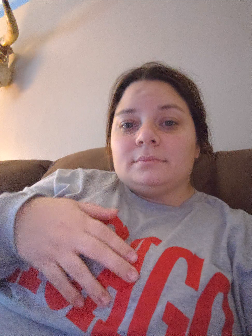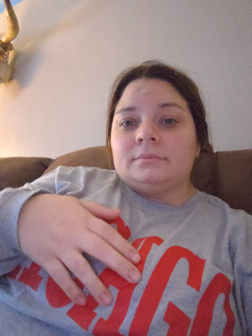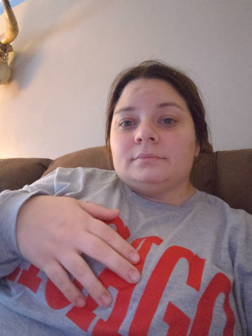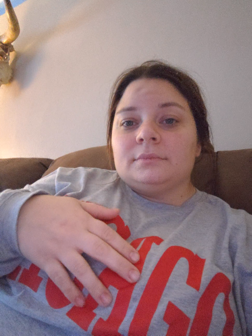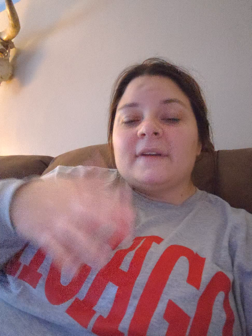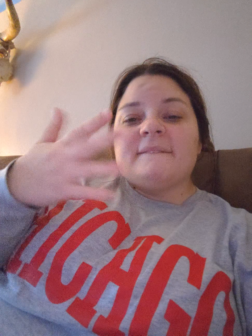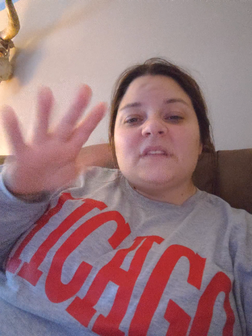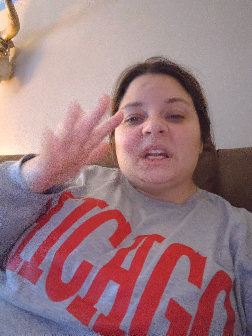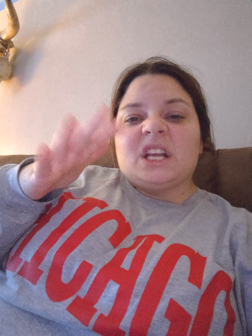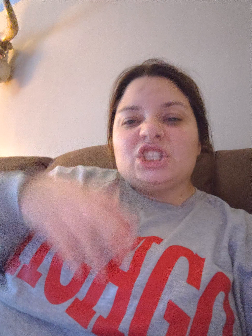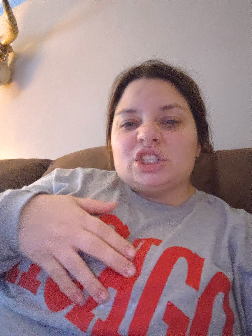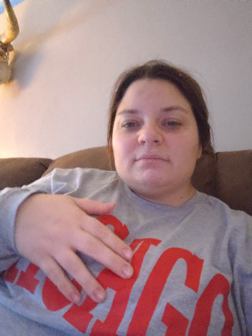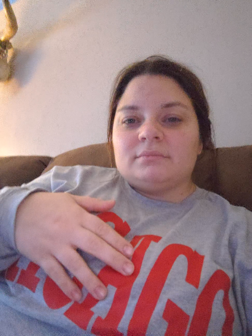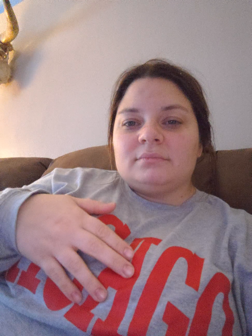finish